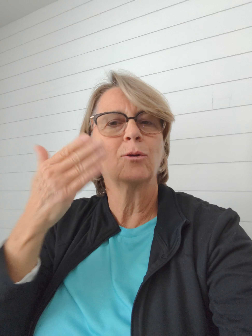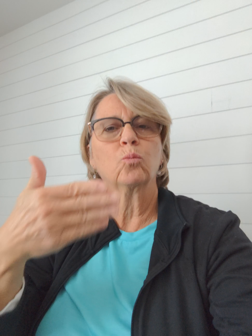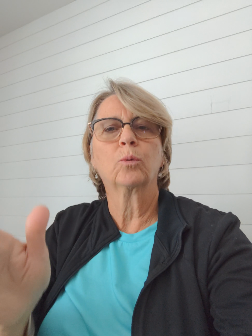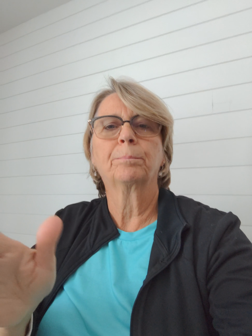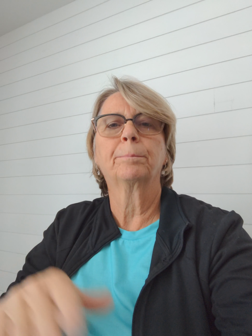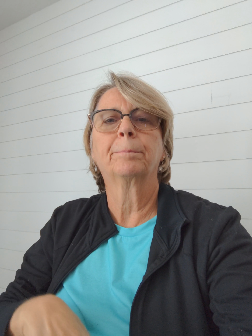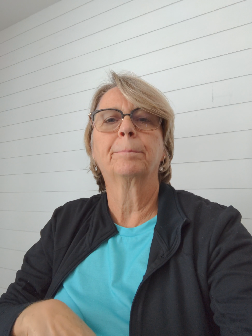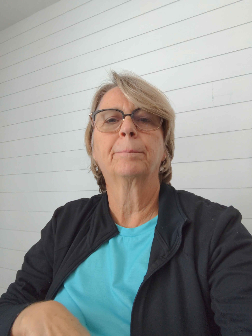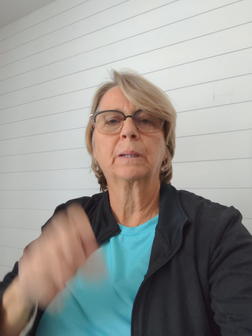bedroom